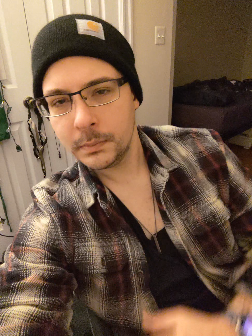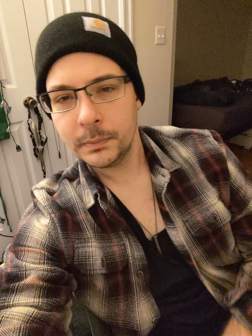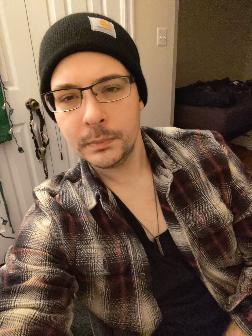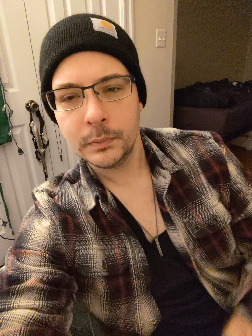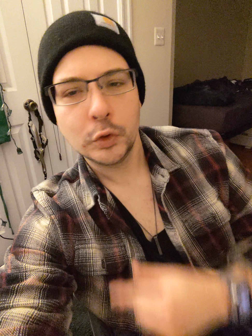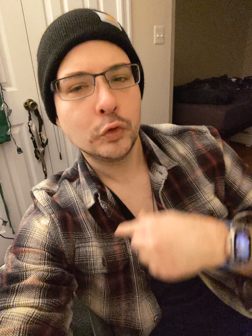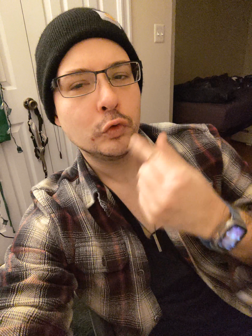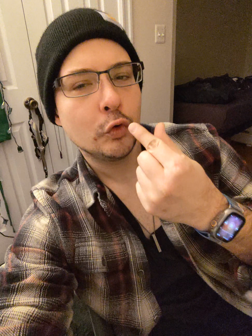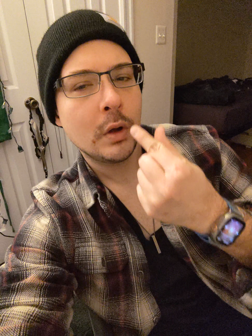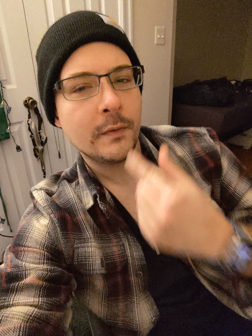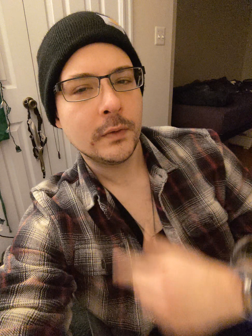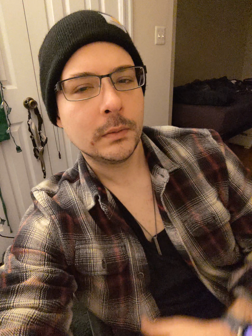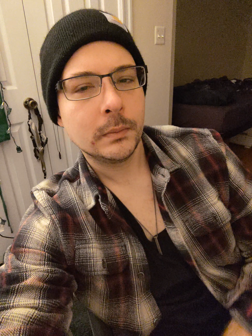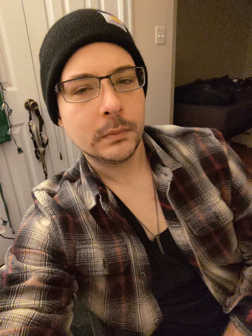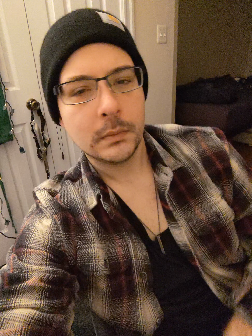giraffe